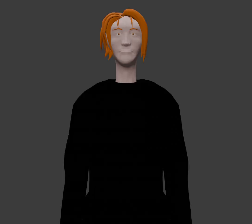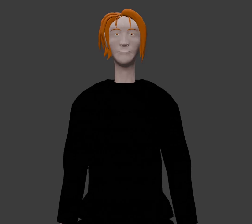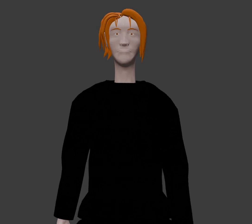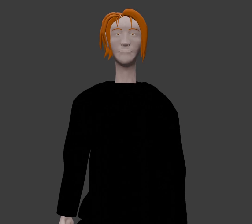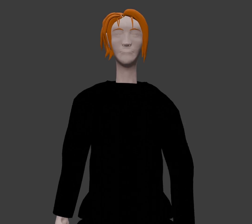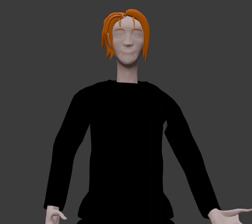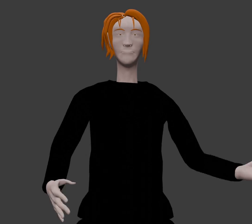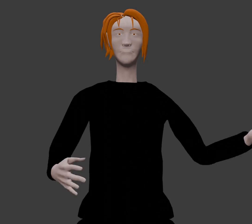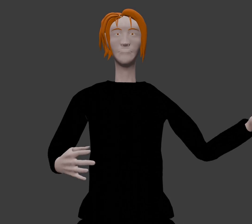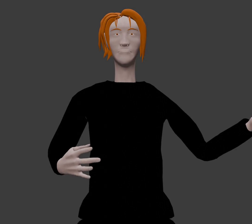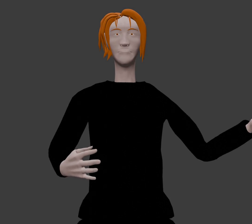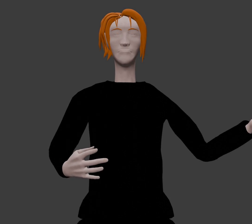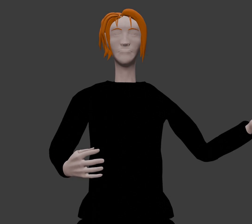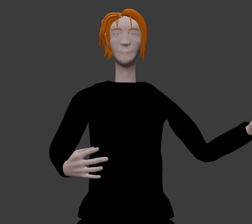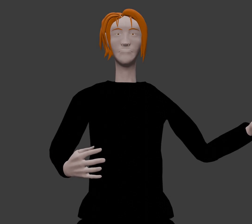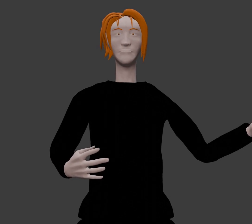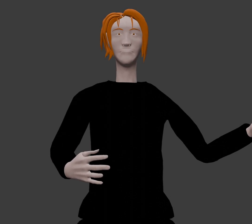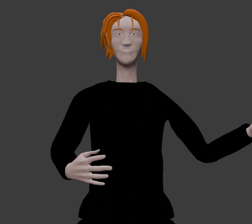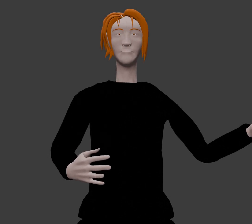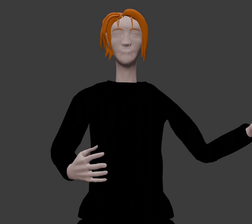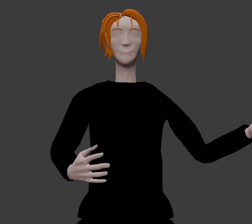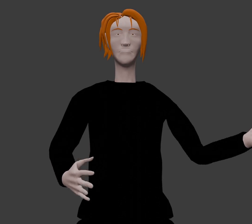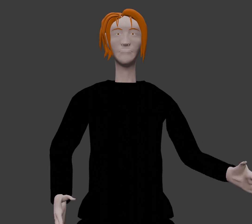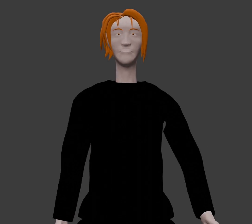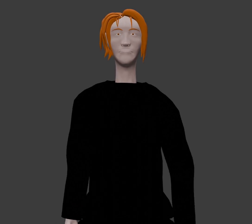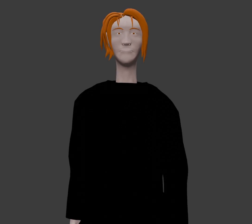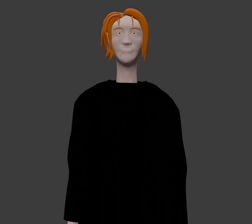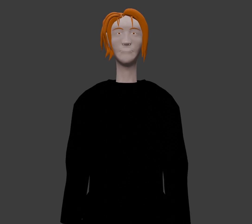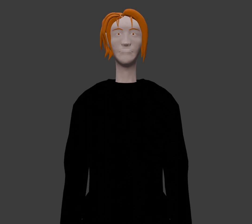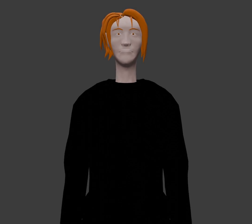Banjo